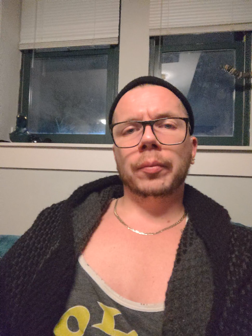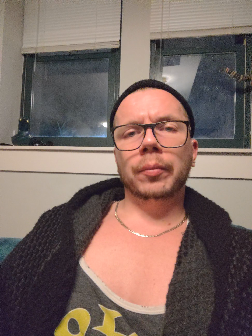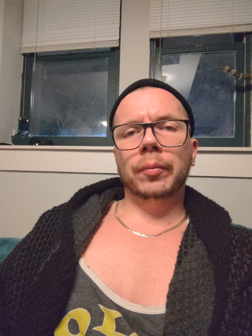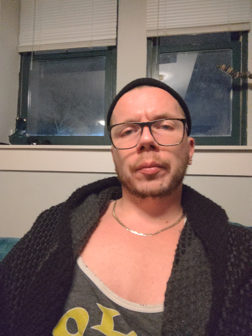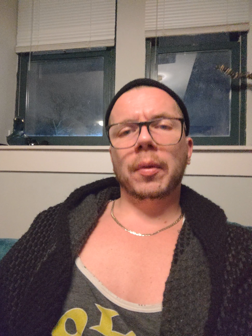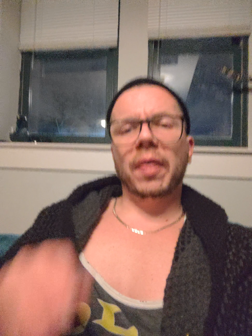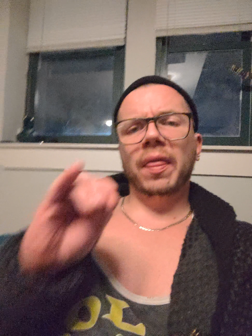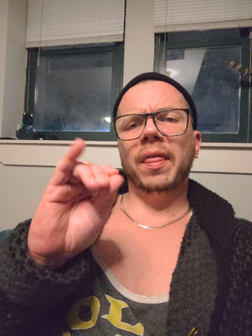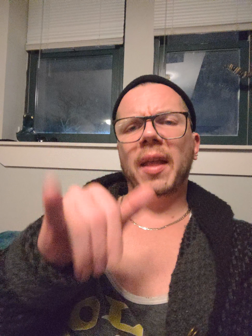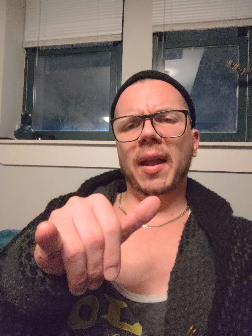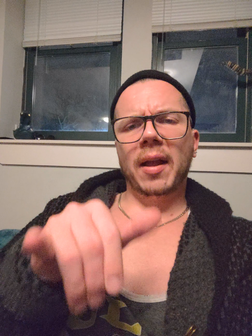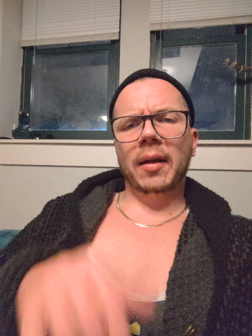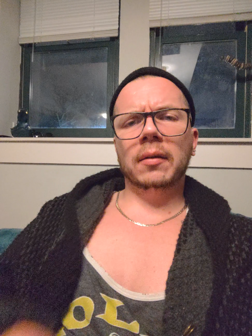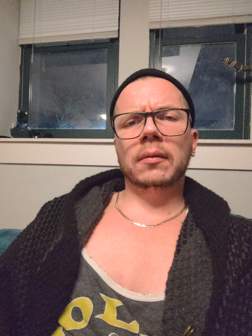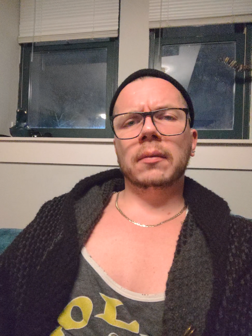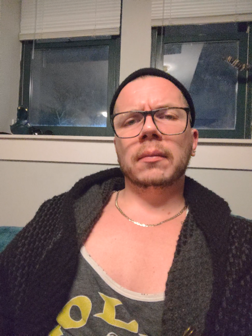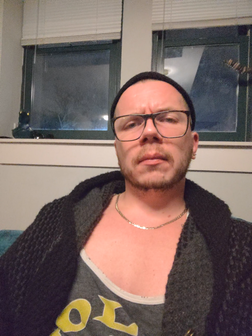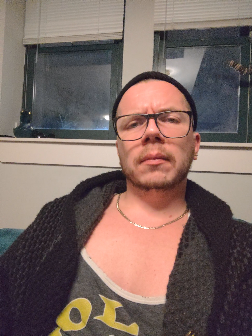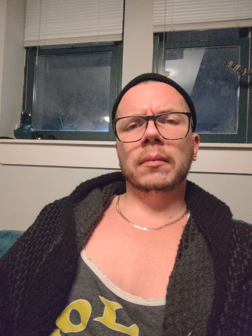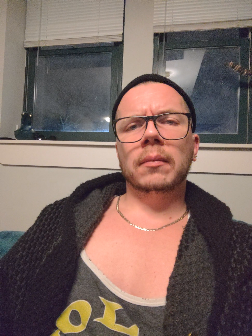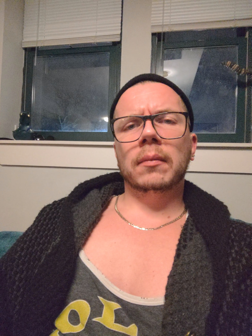that